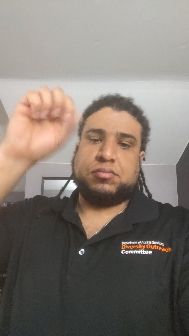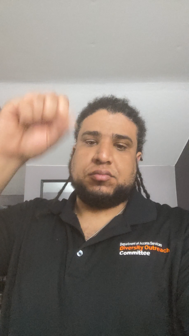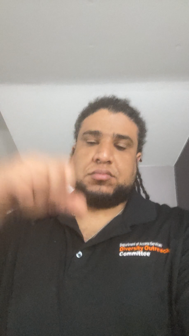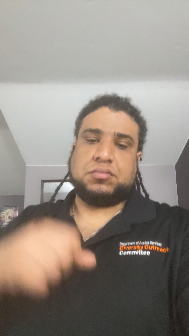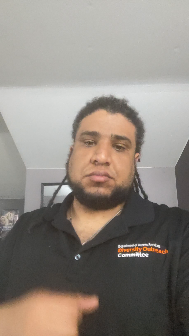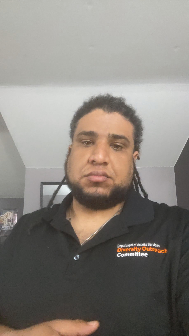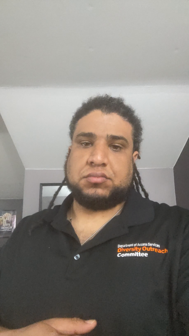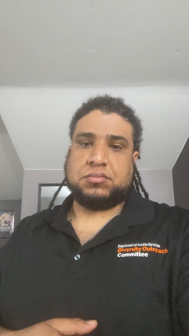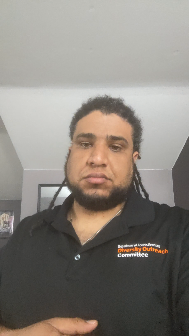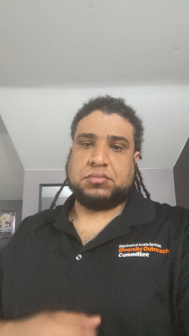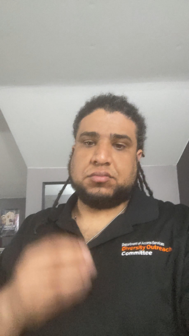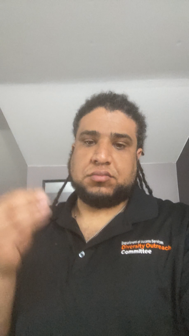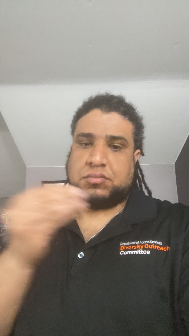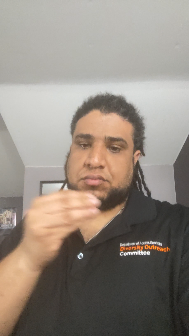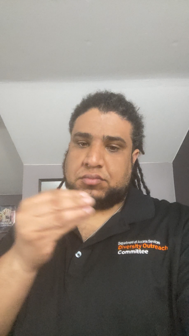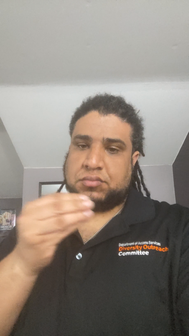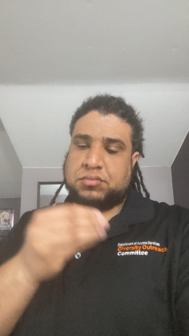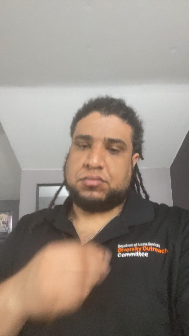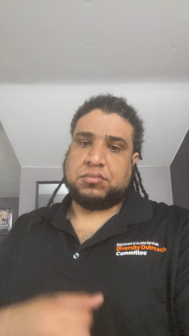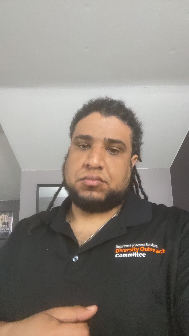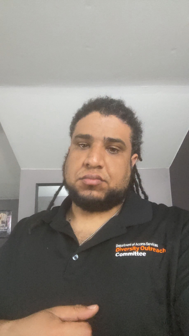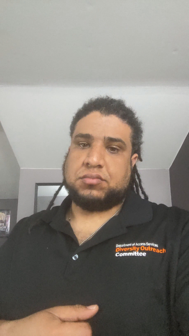more